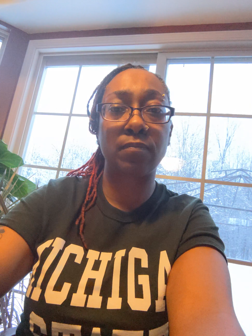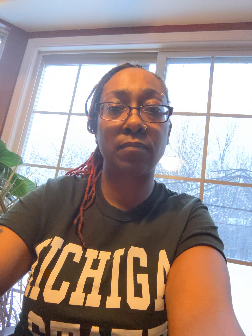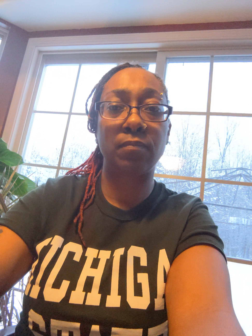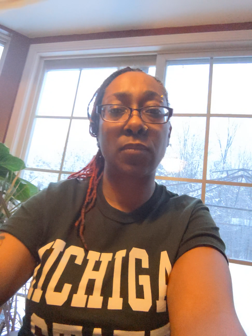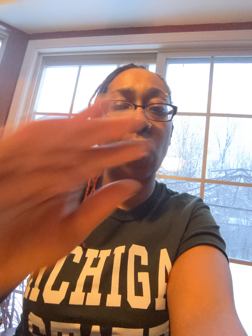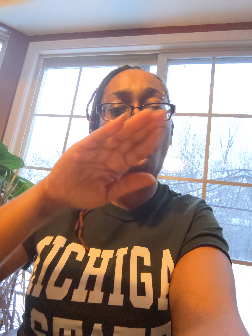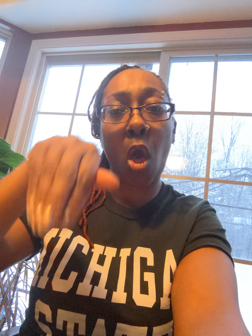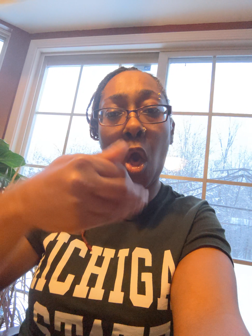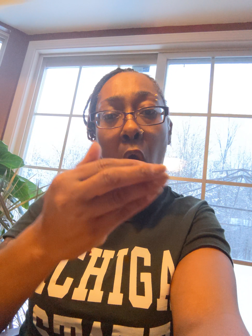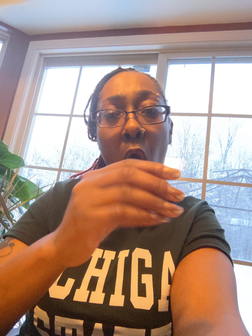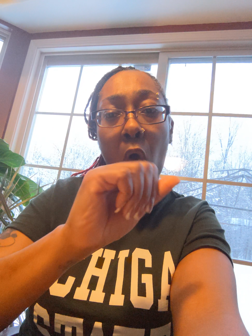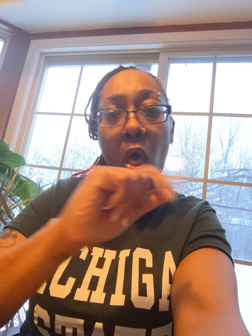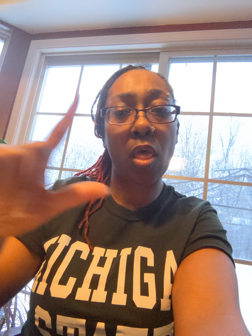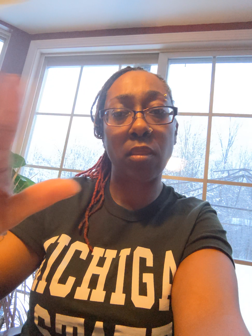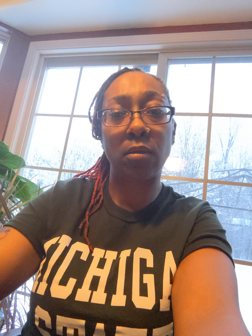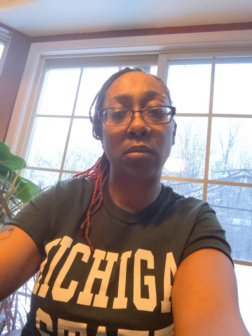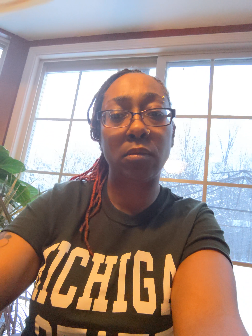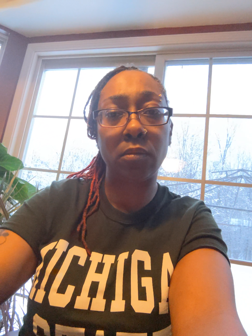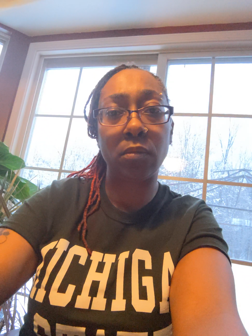all